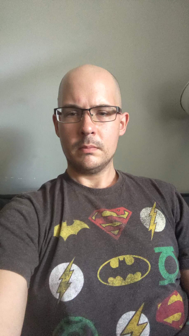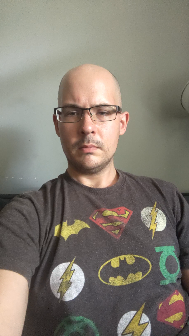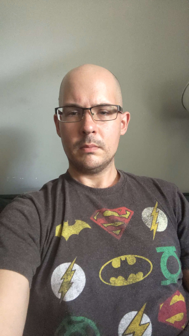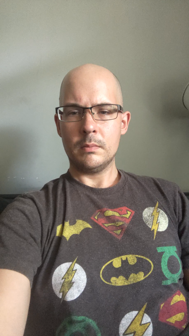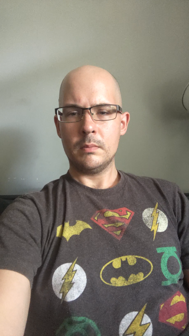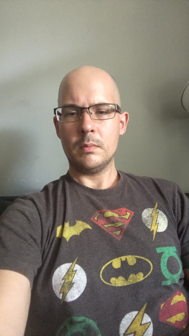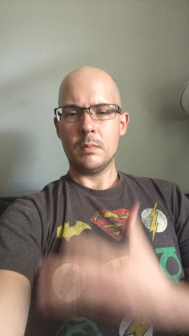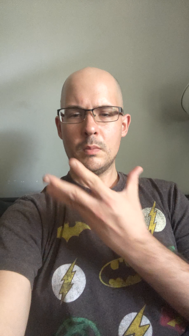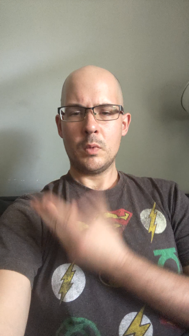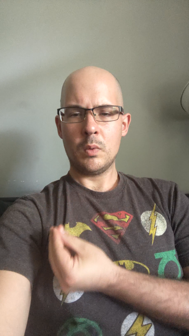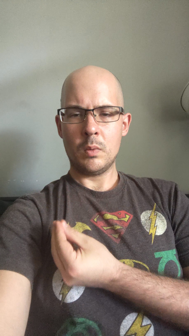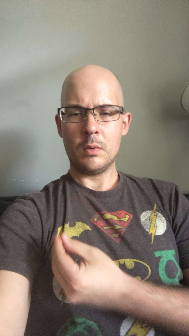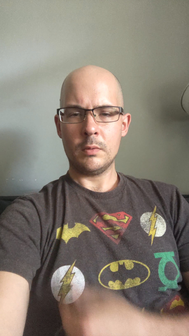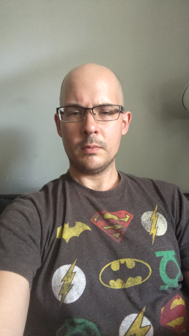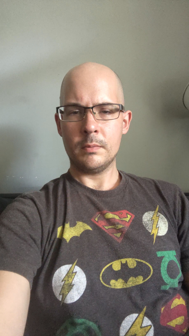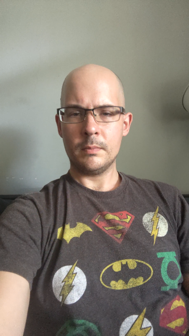poor